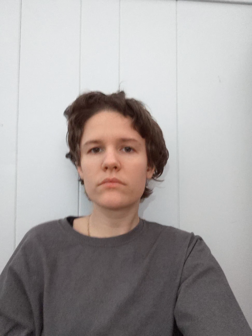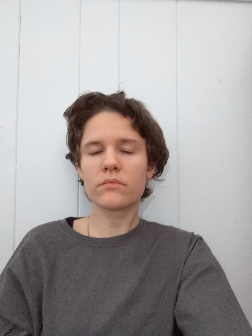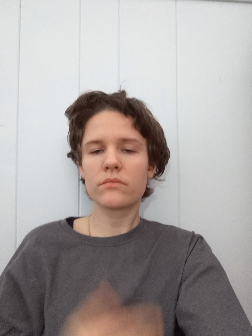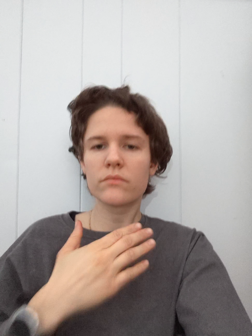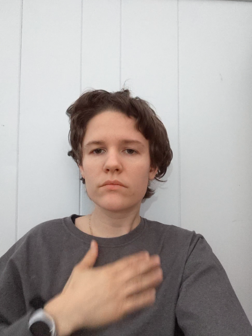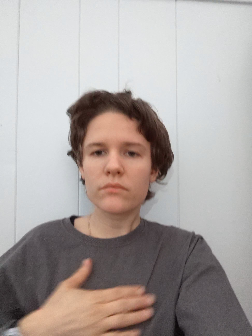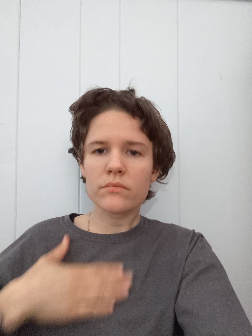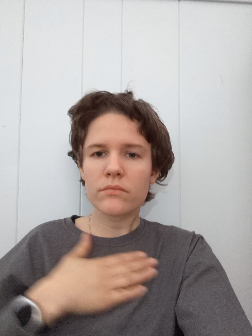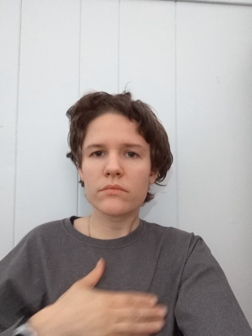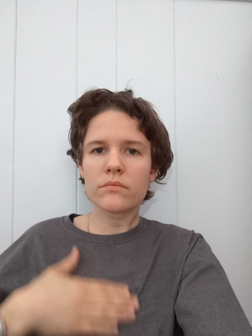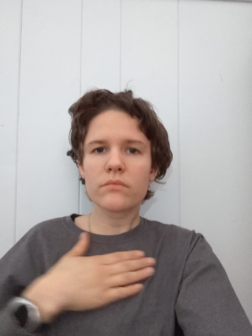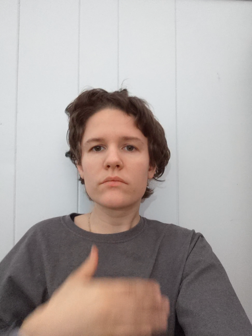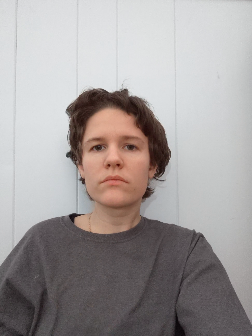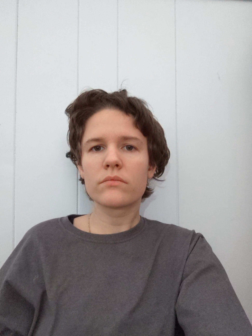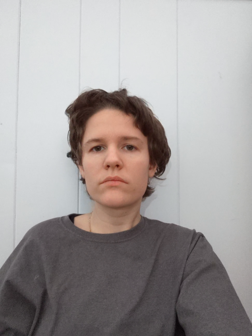please